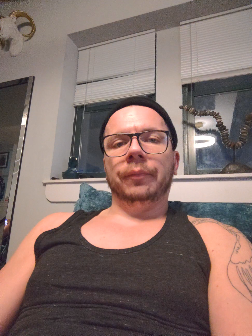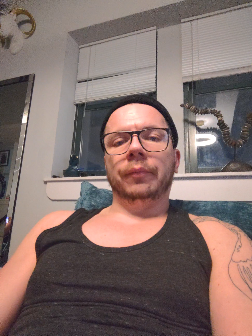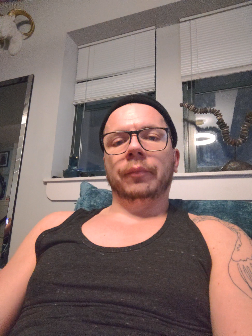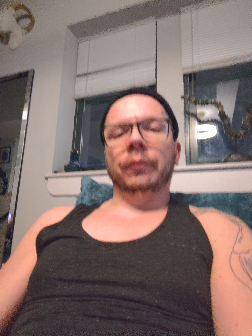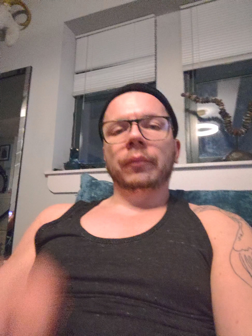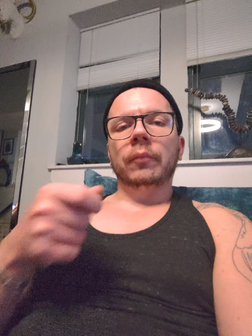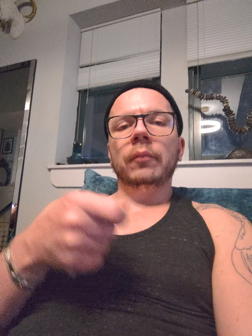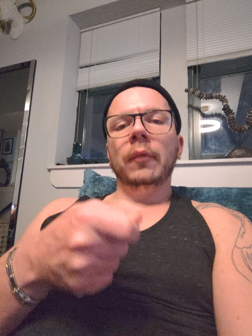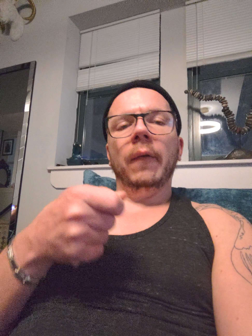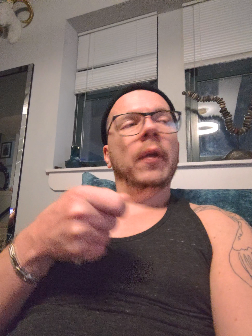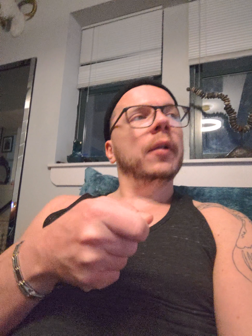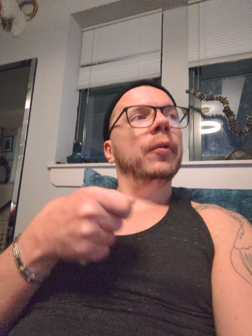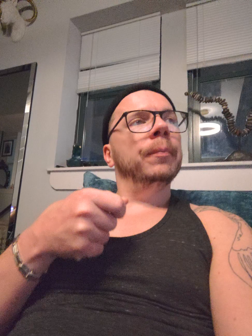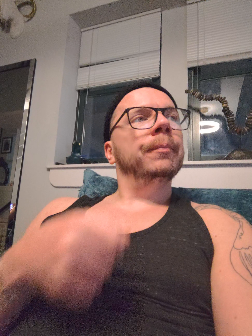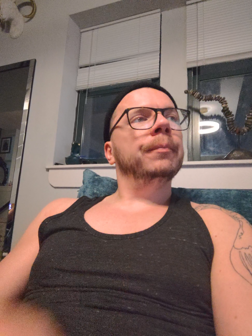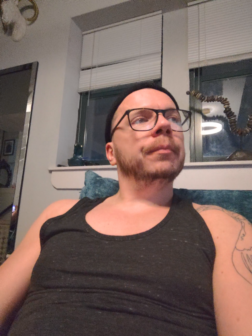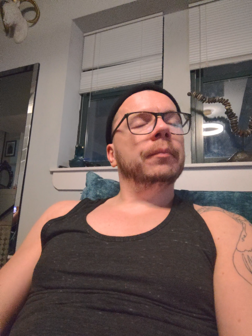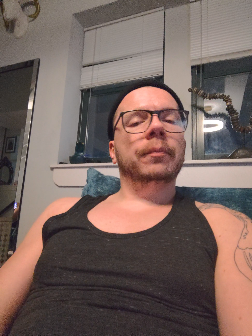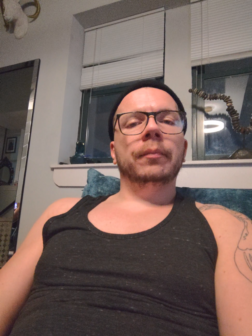vacuum